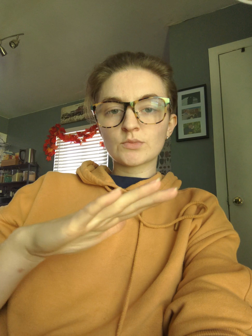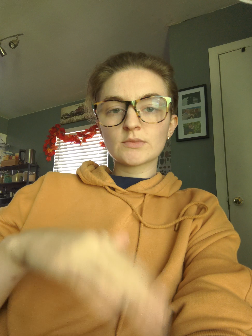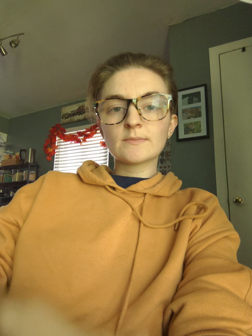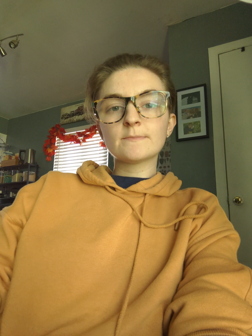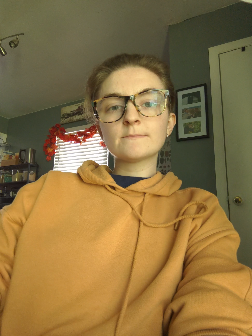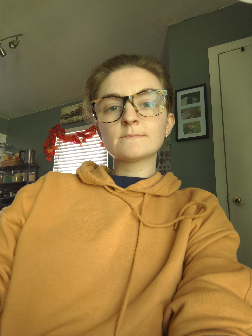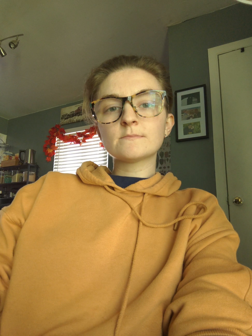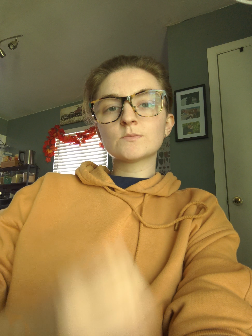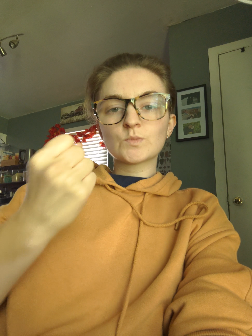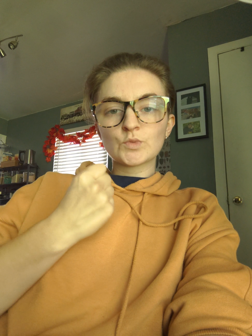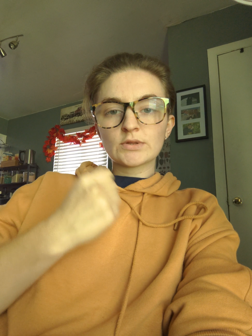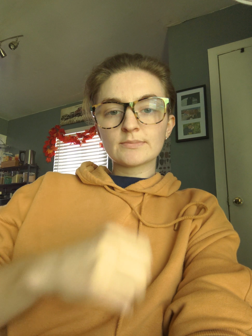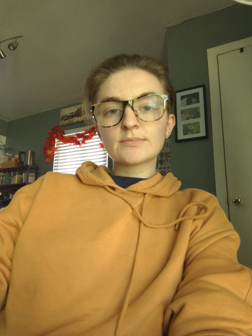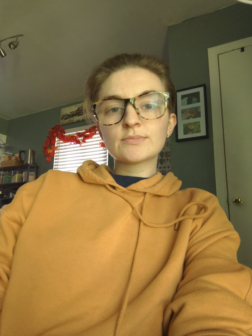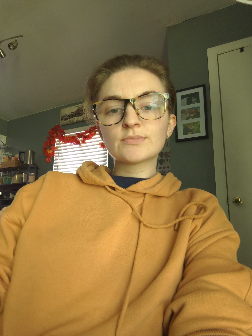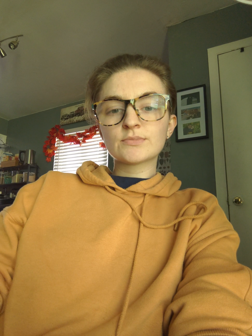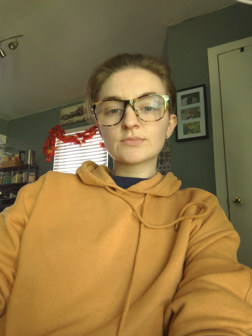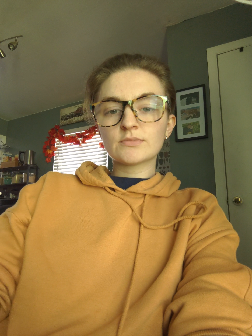shake